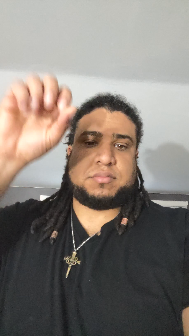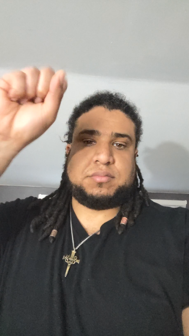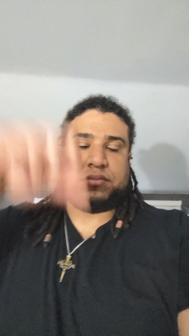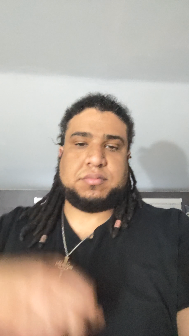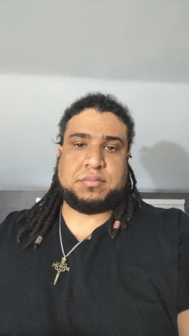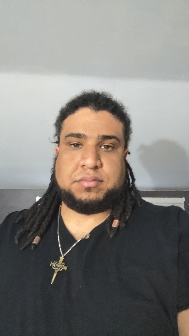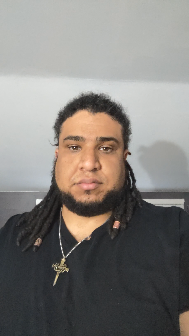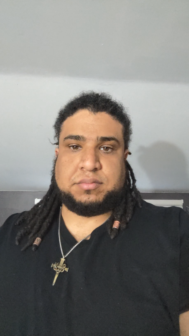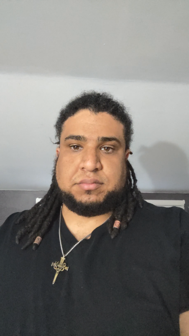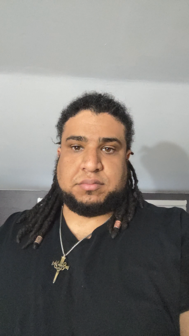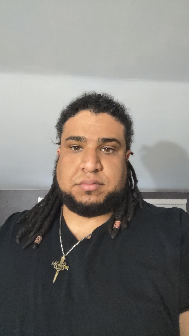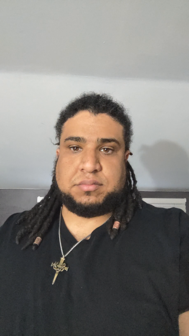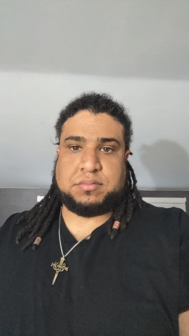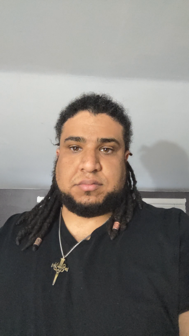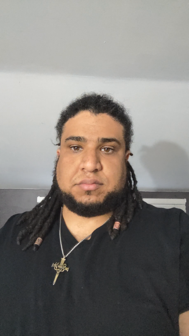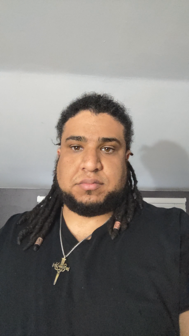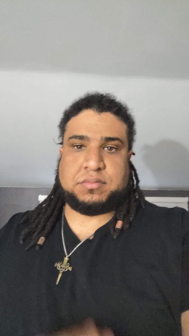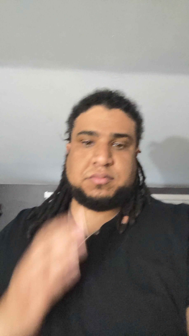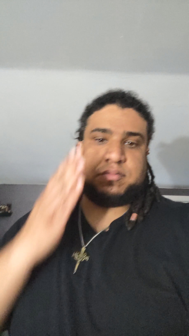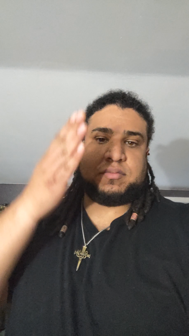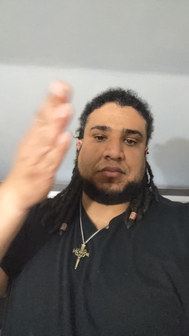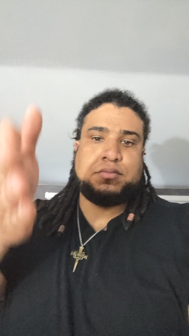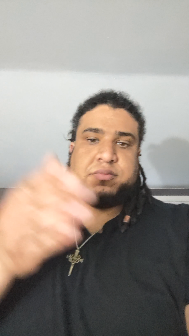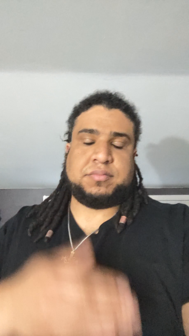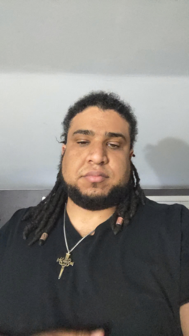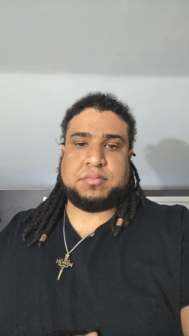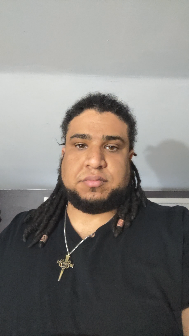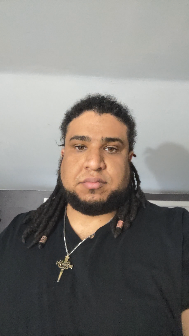over